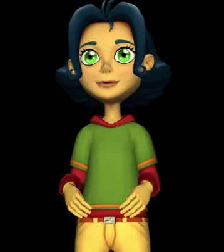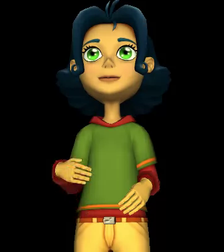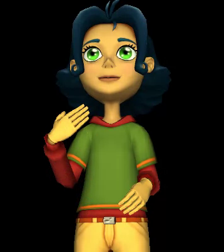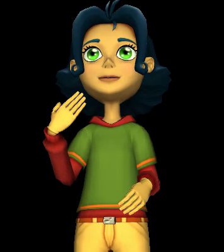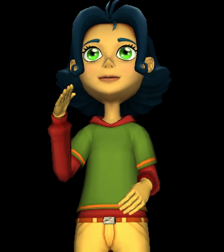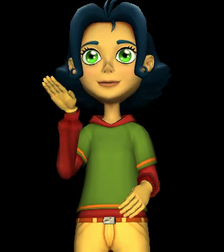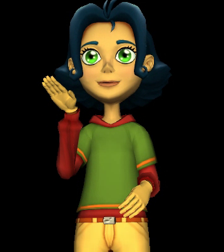آخر